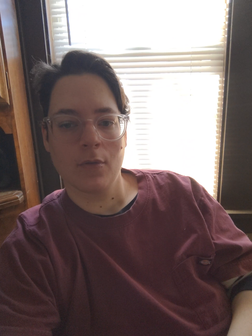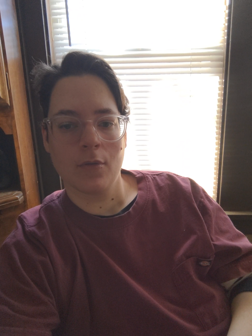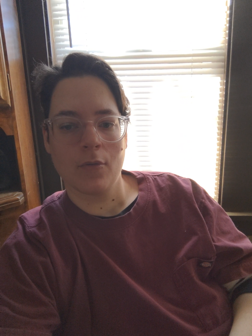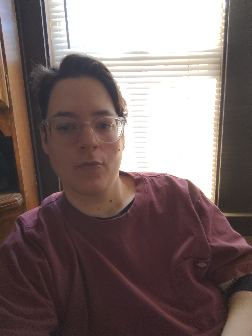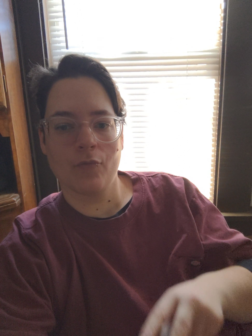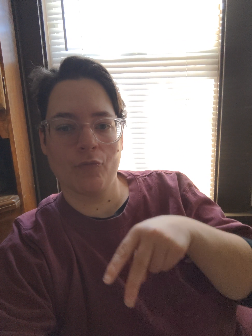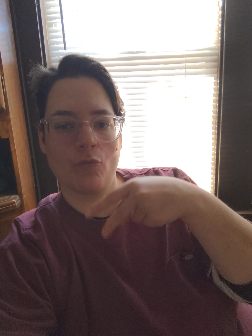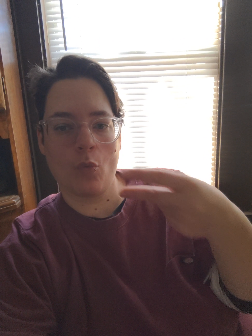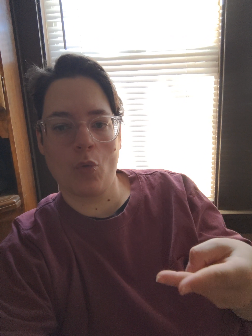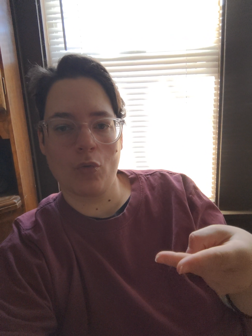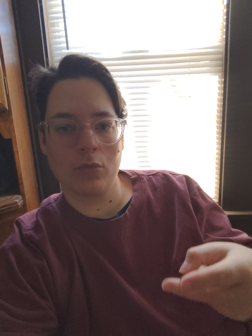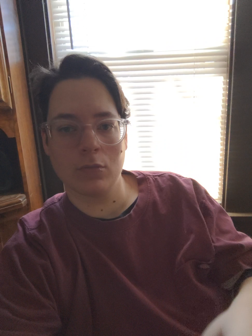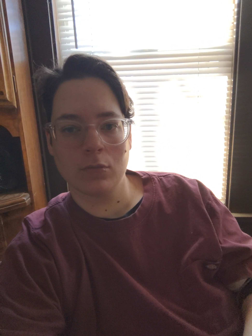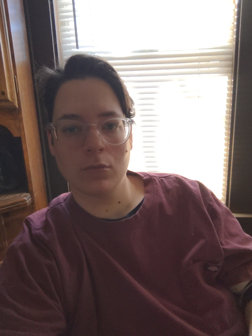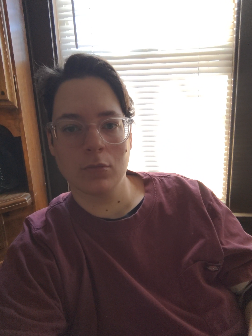fall